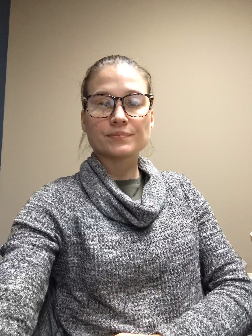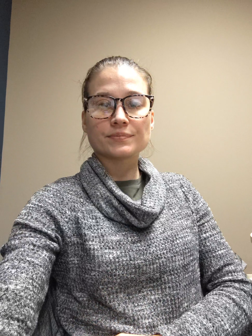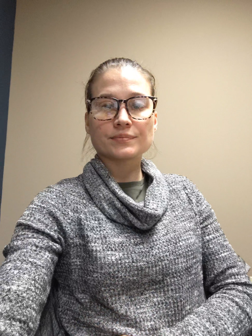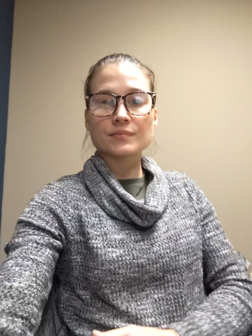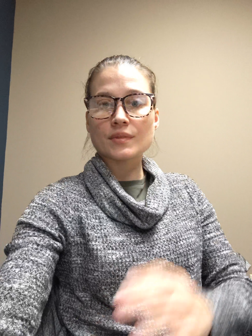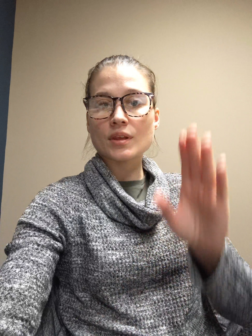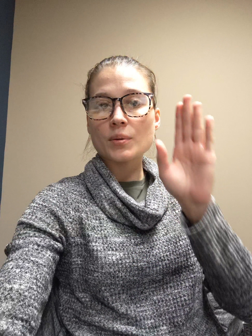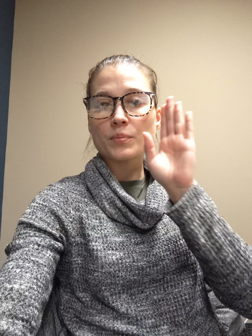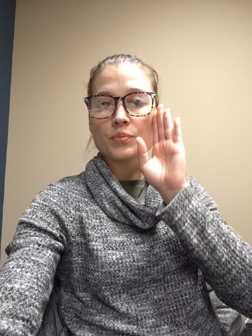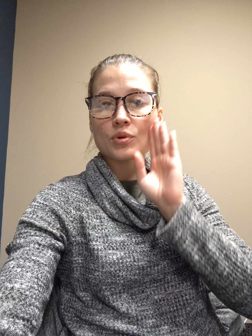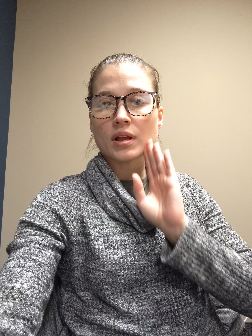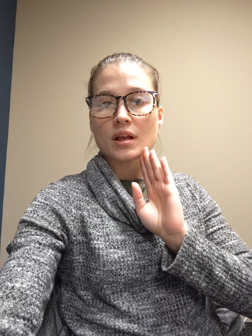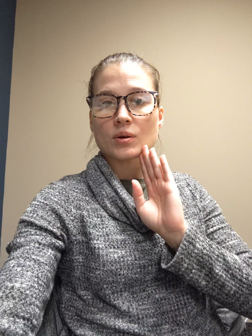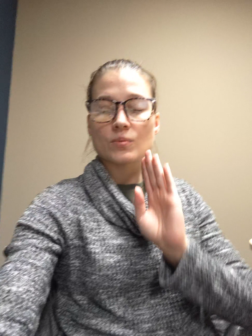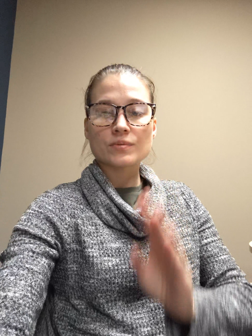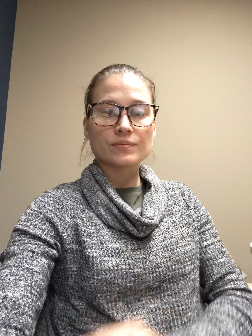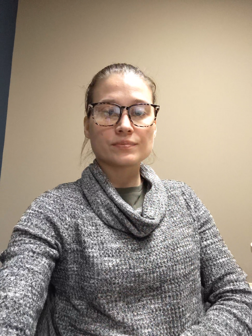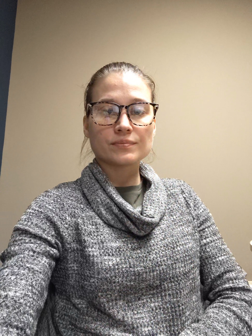brown